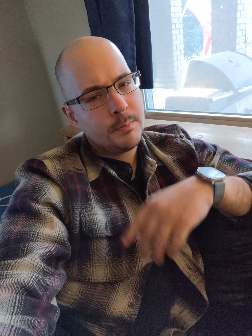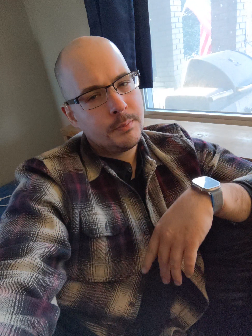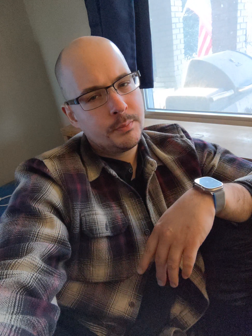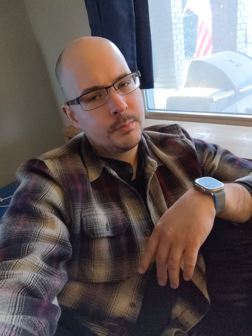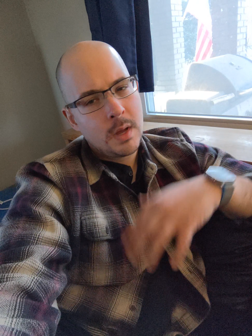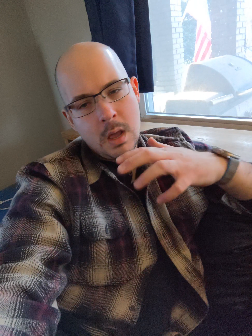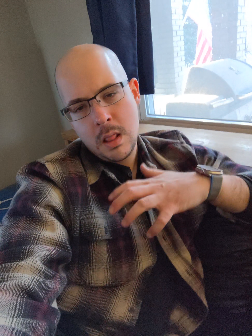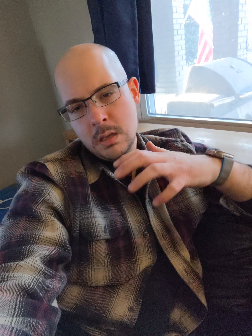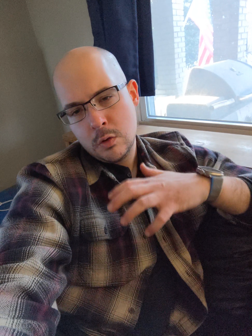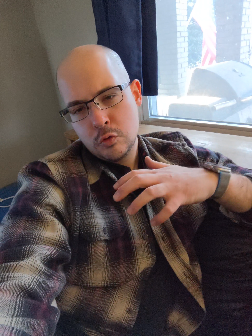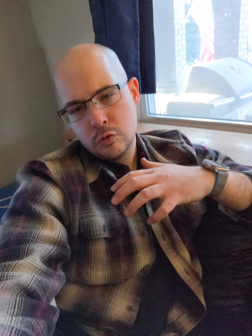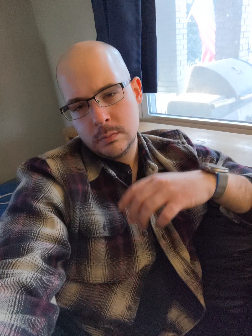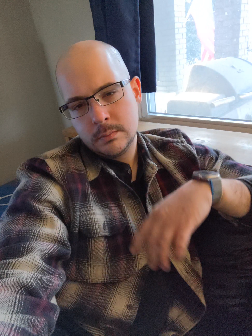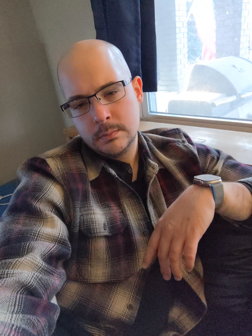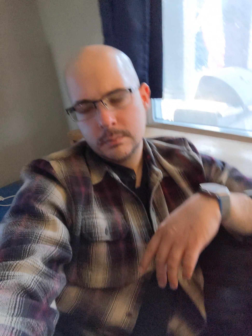alligator